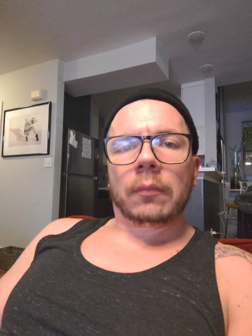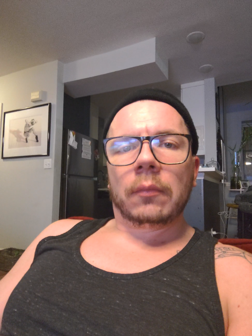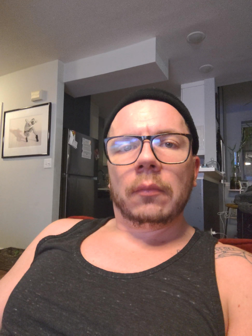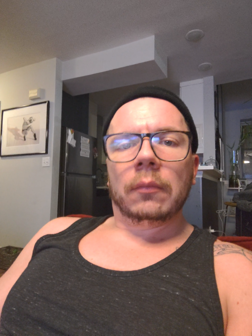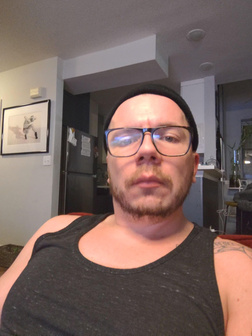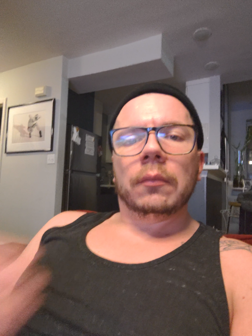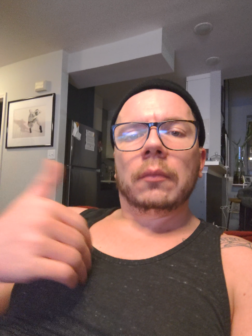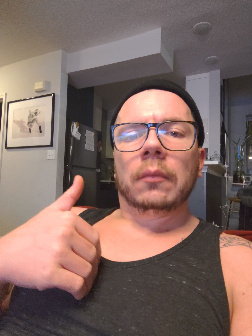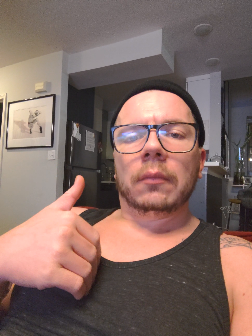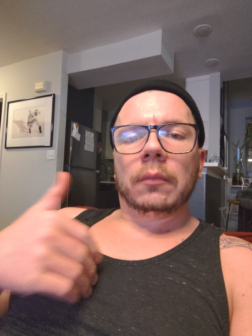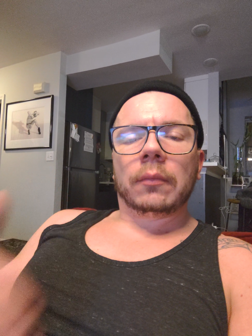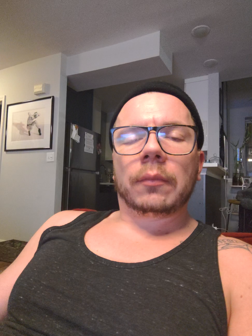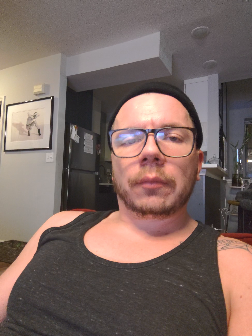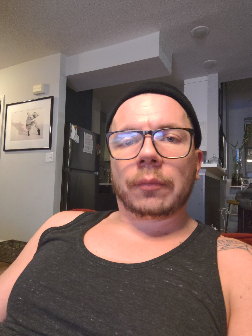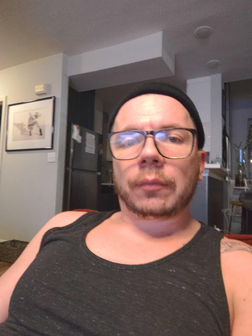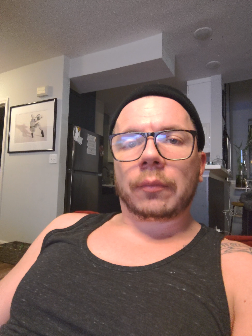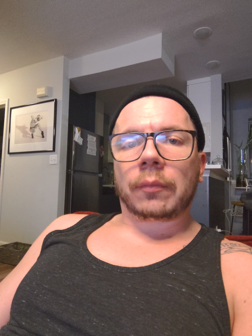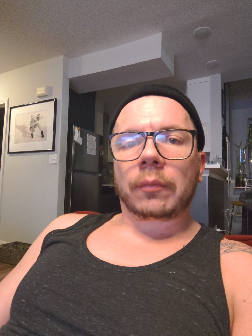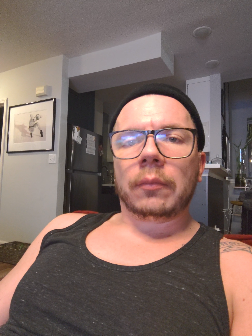have